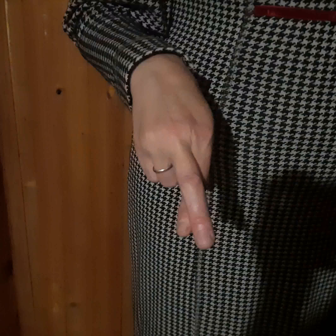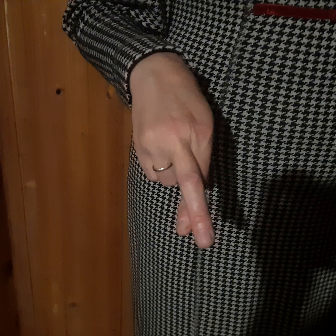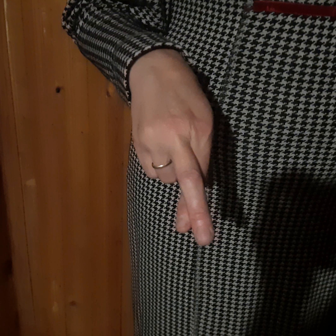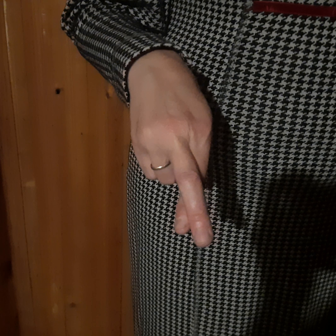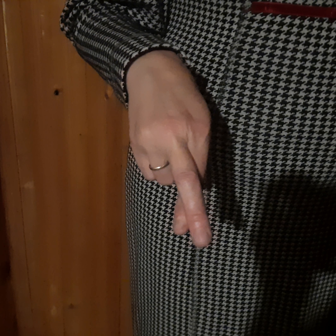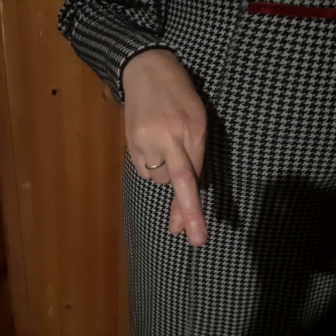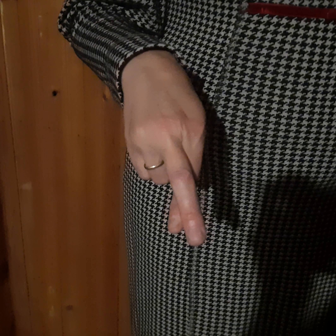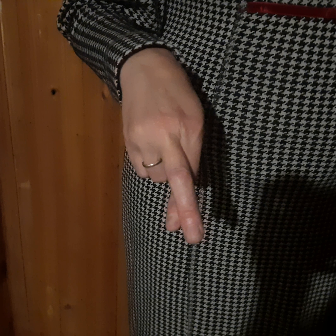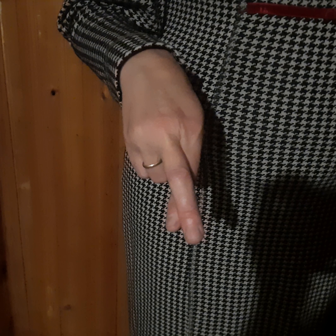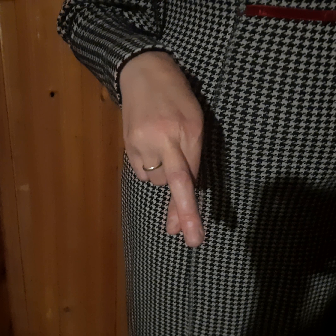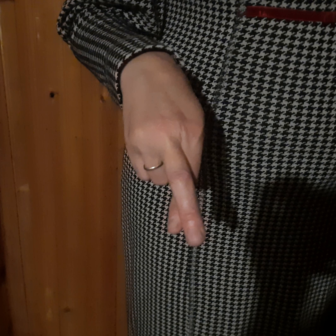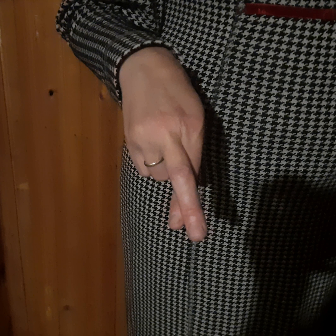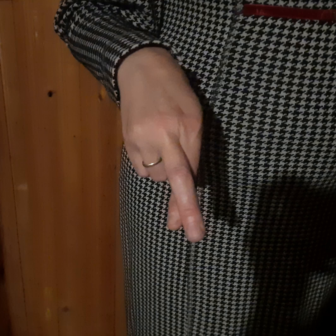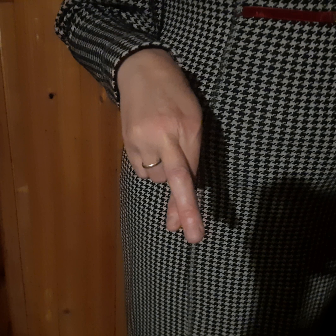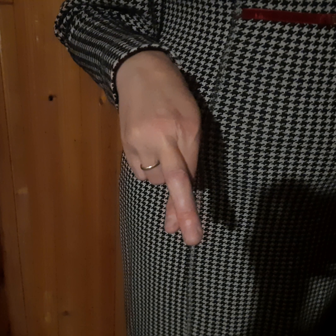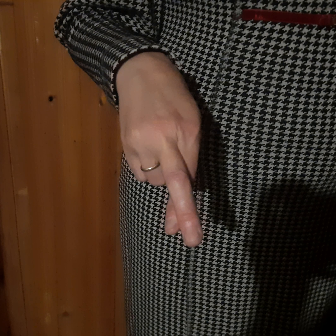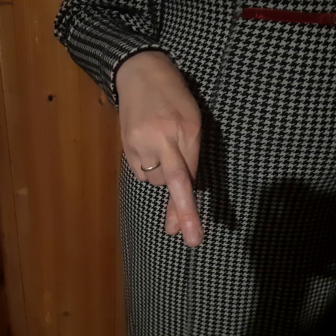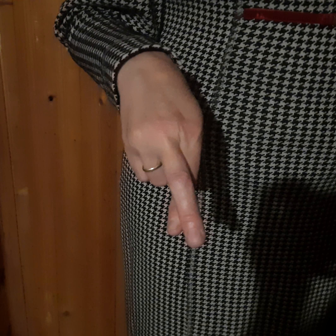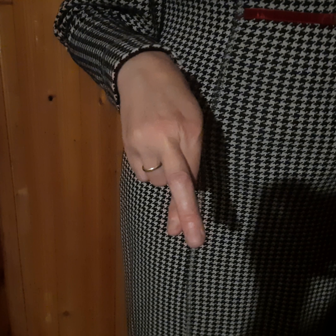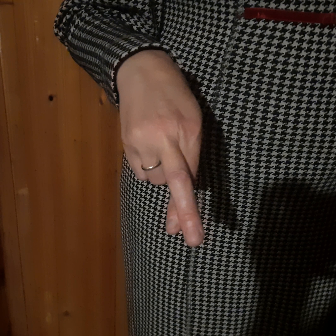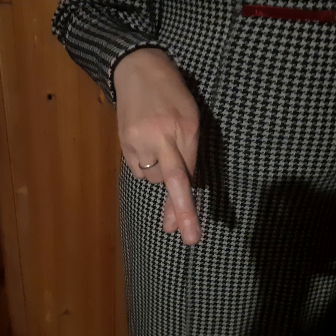Я